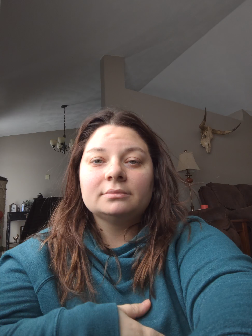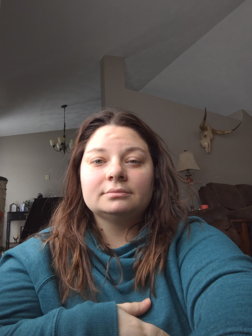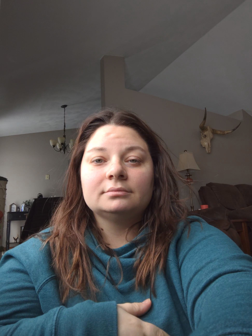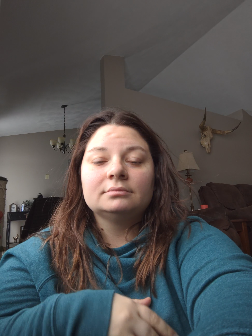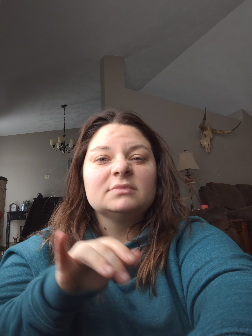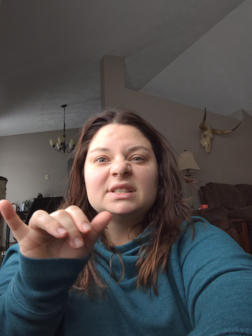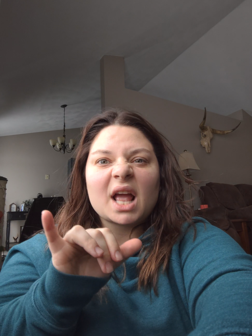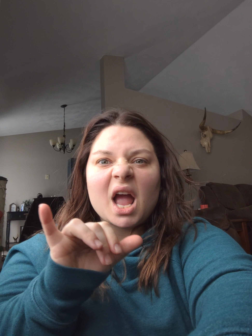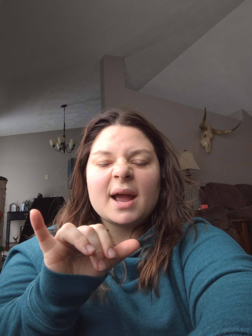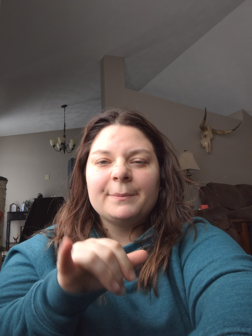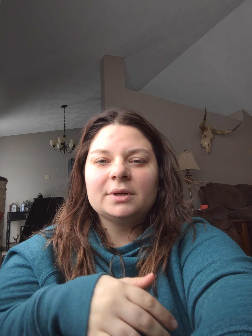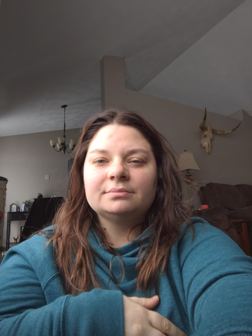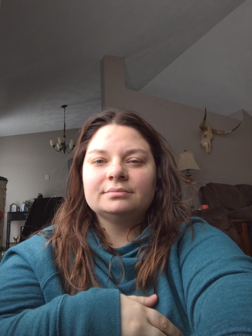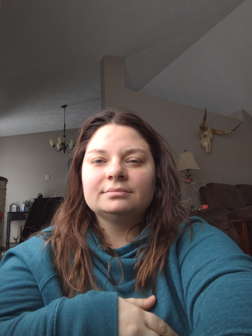same